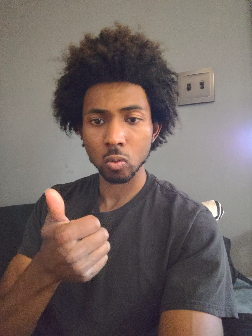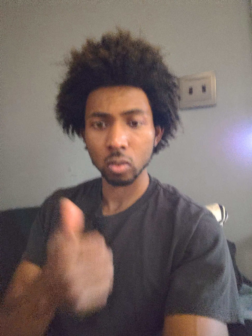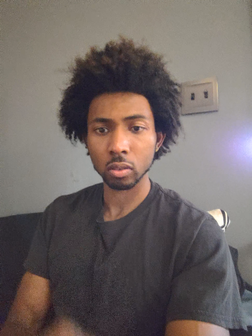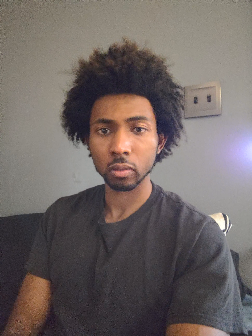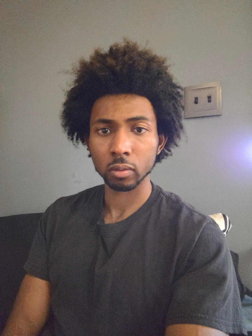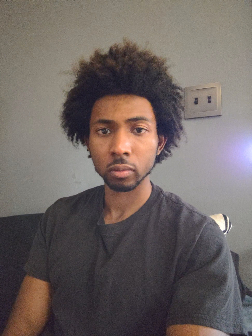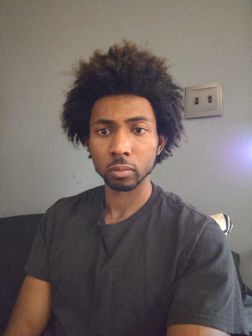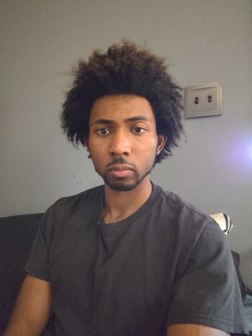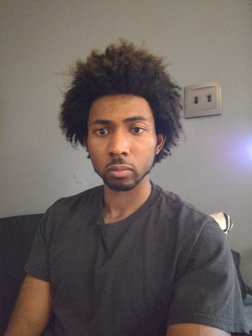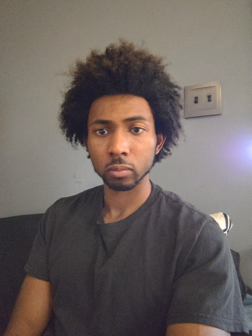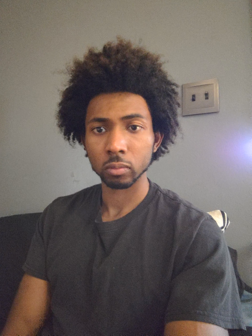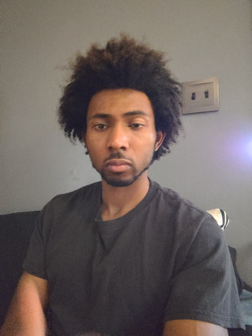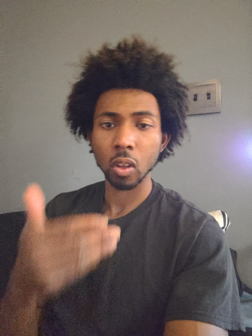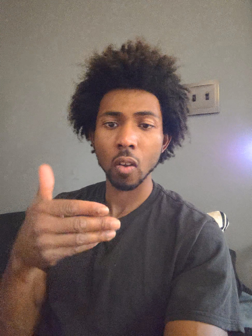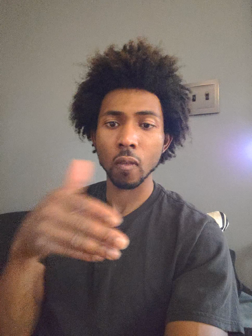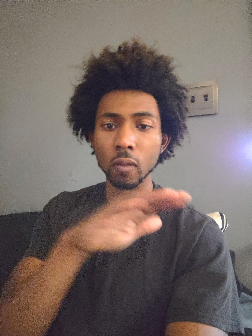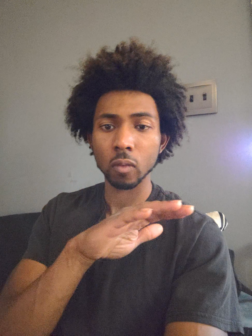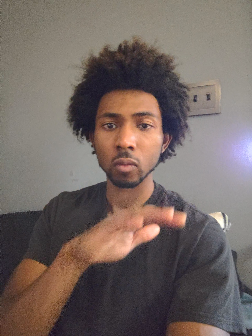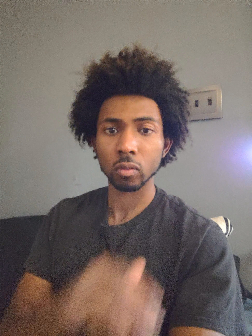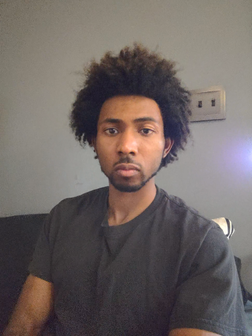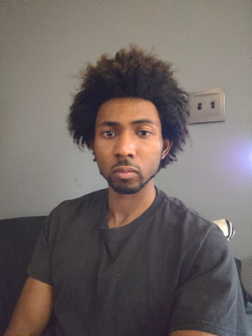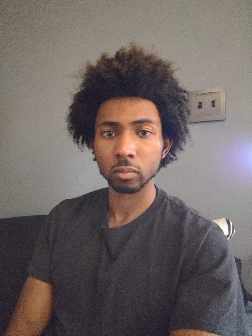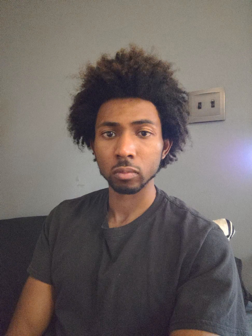cover